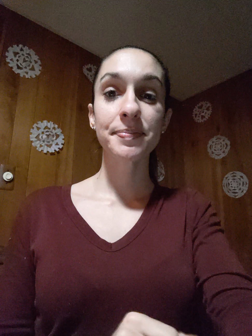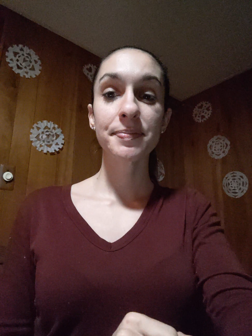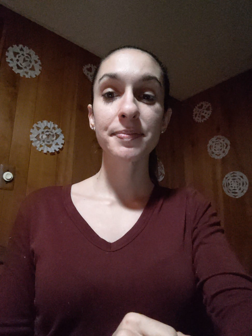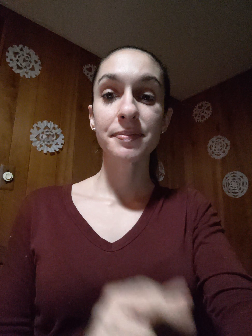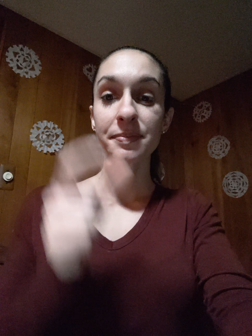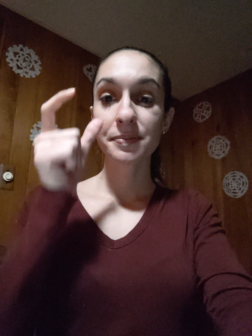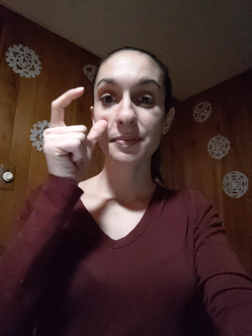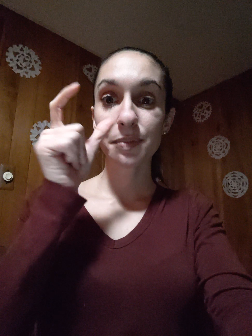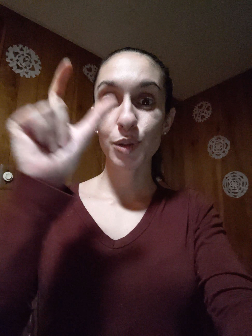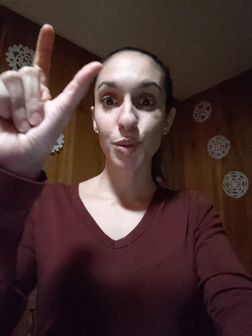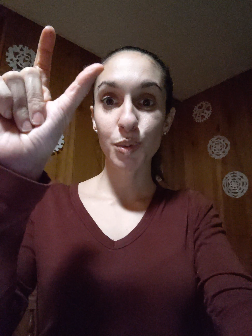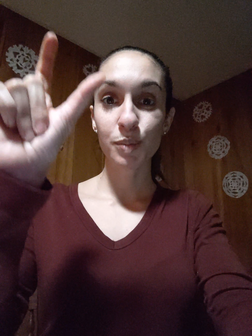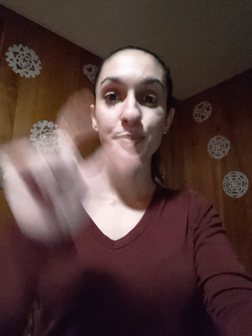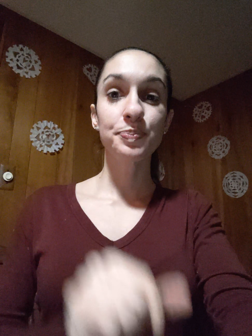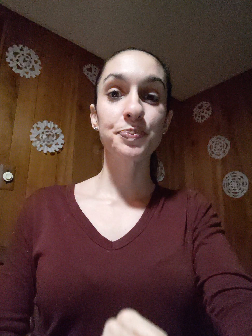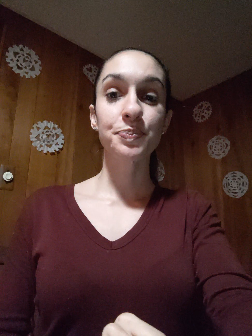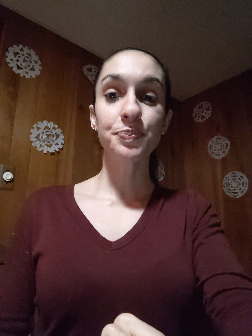moon